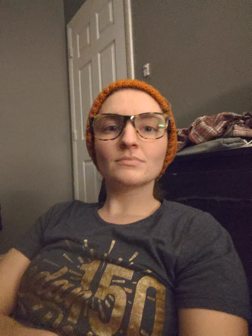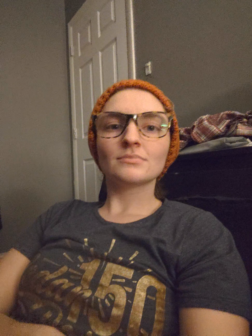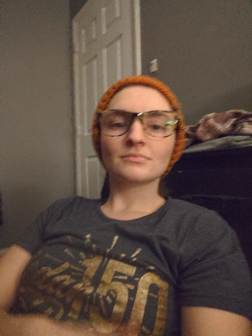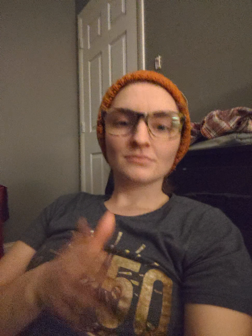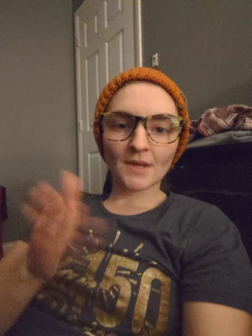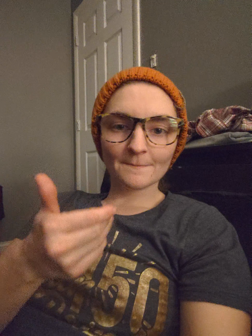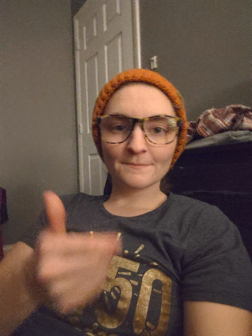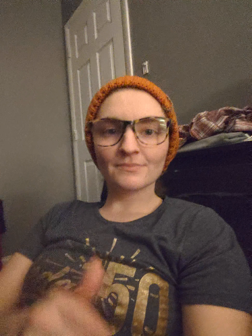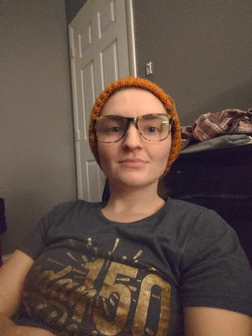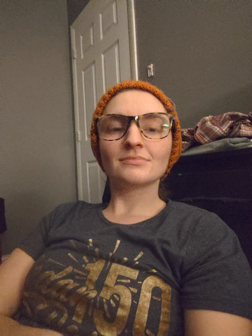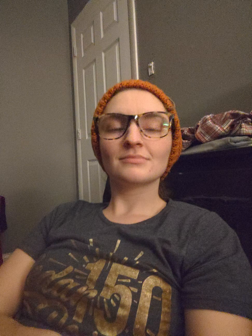room